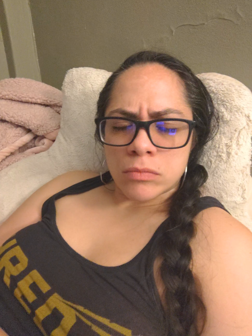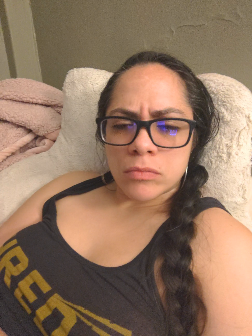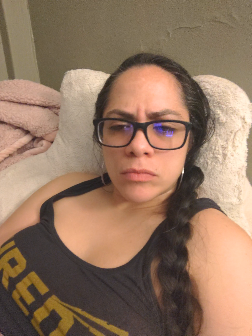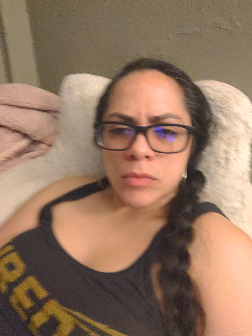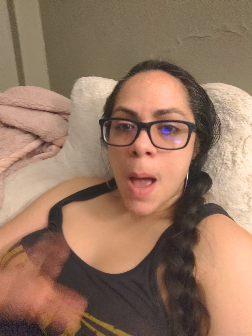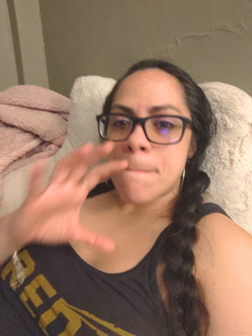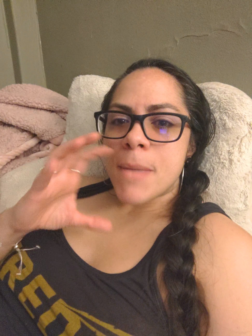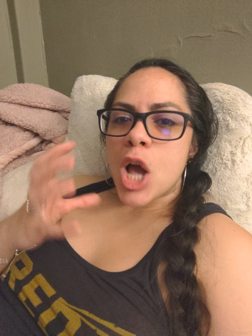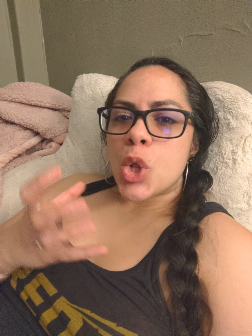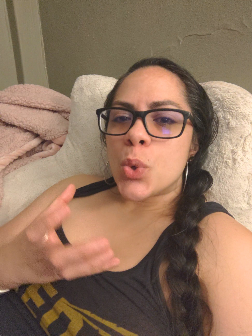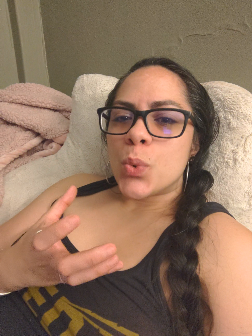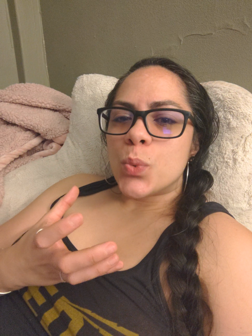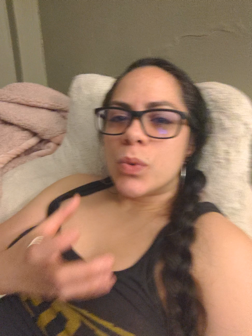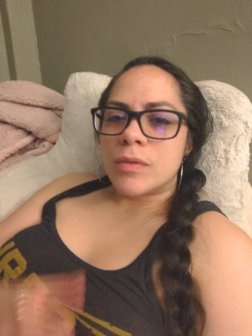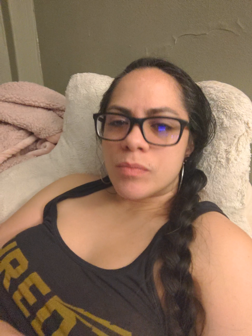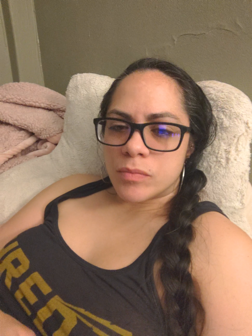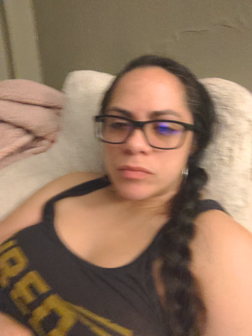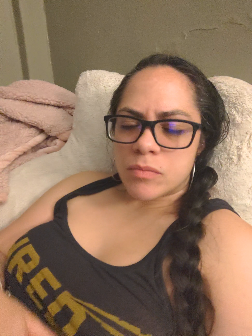balloon